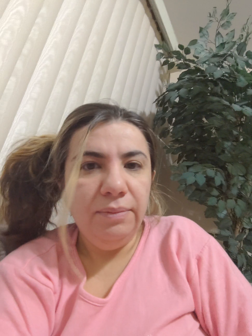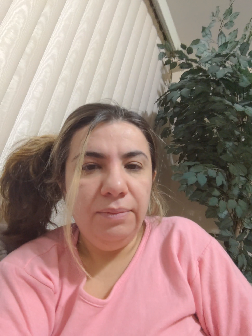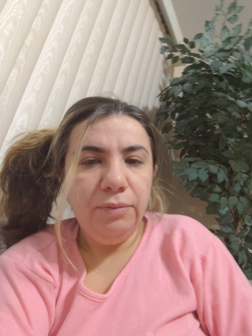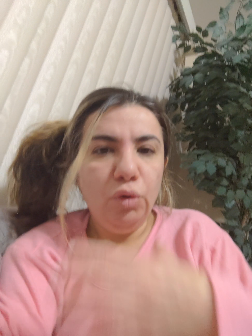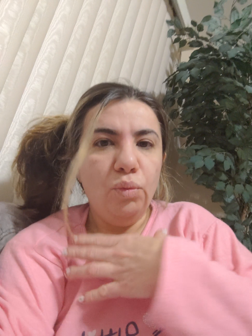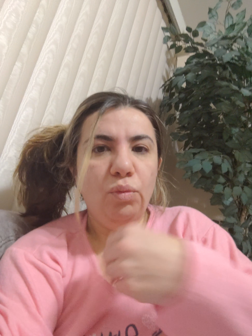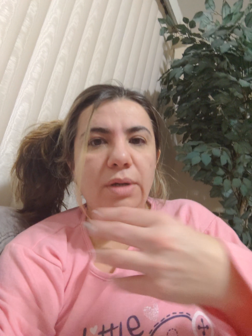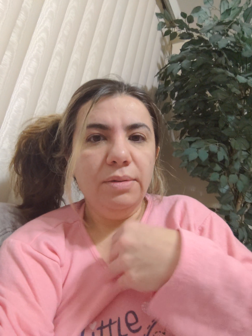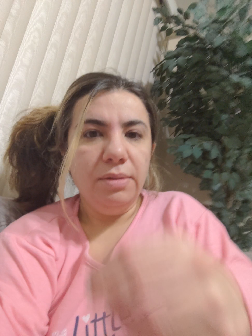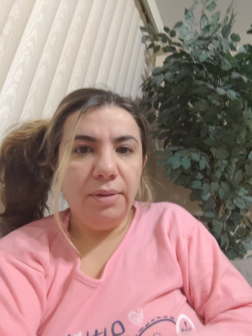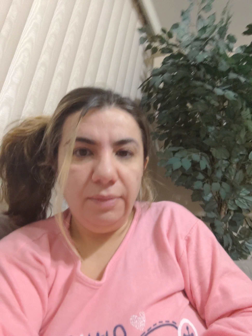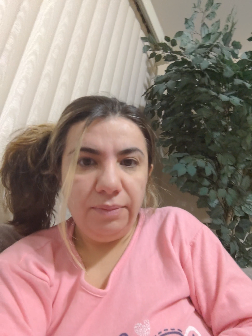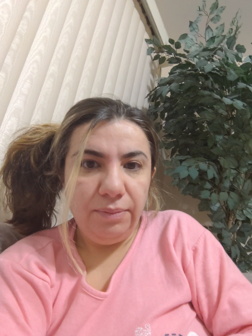white